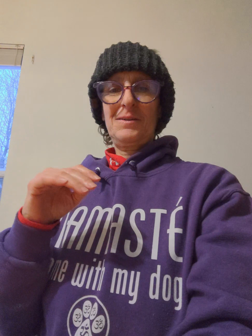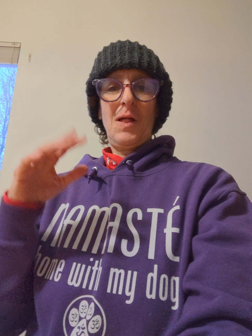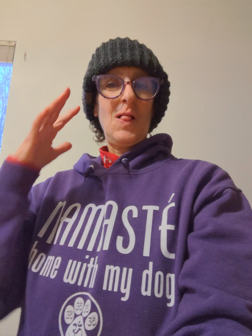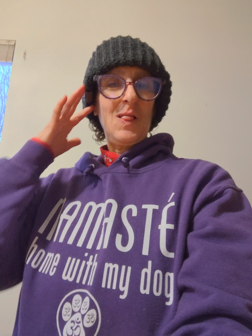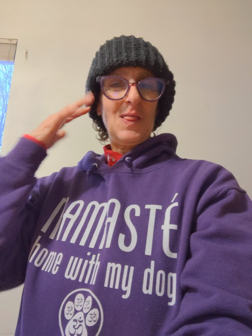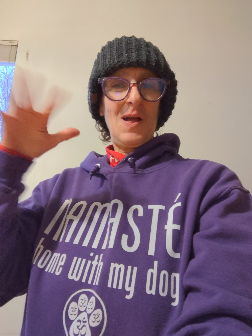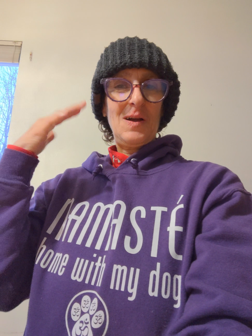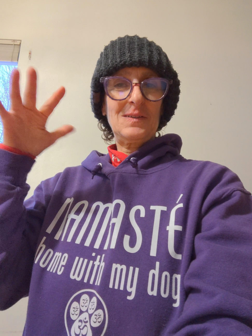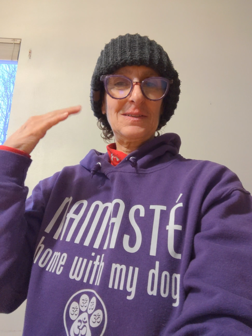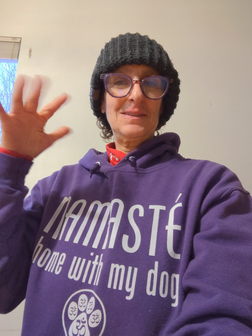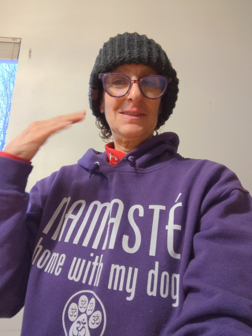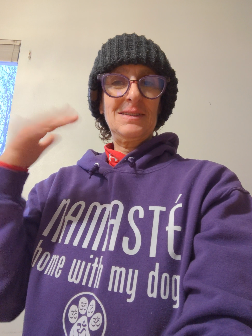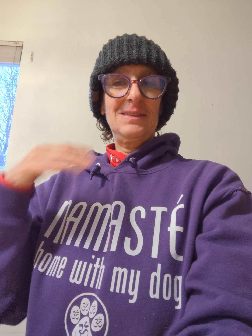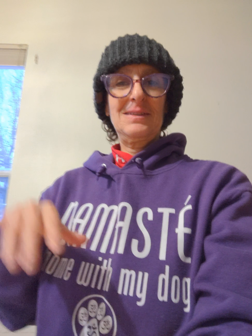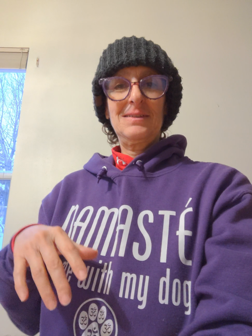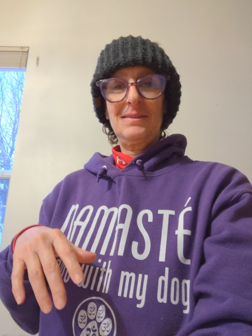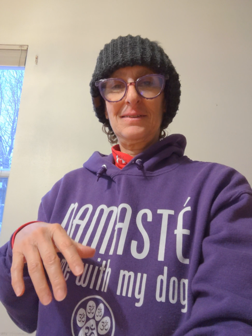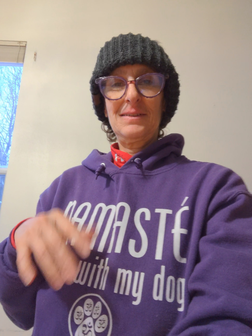noisy